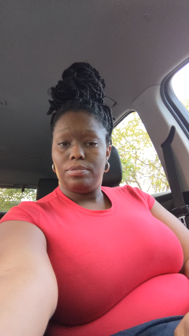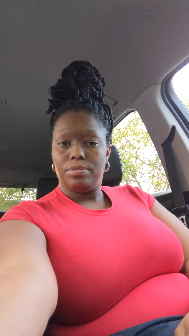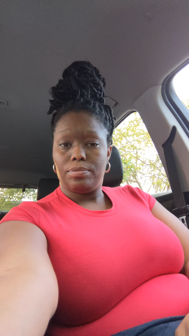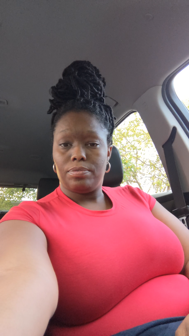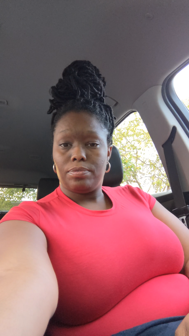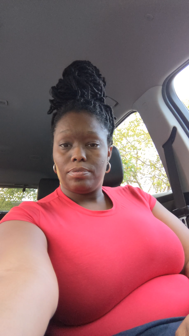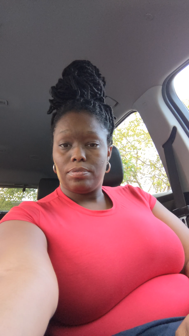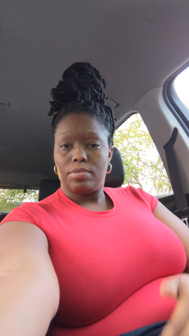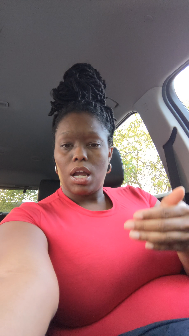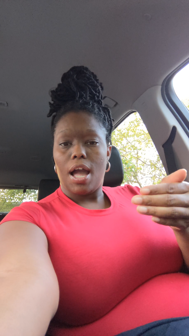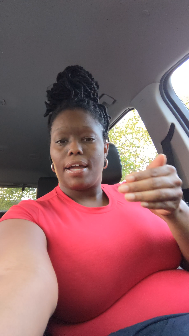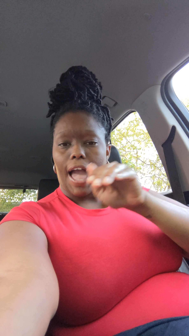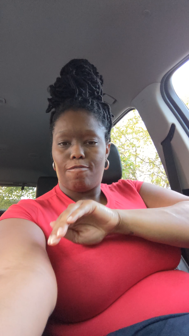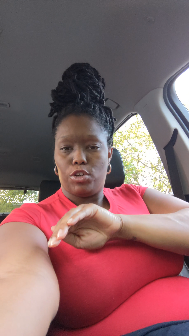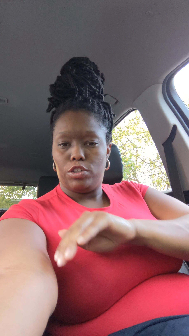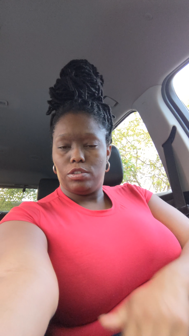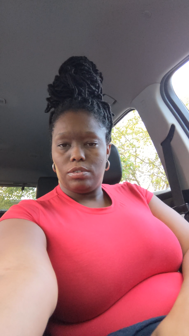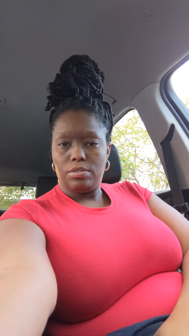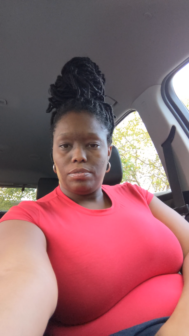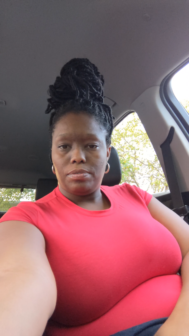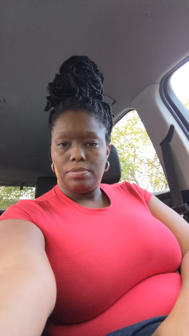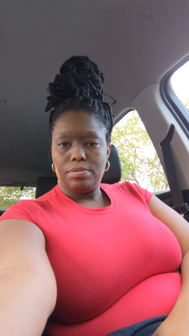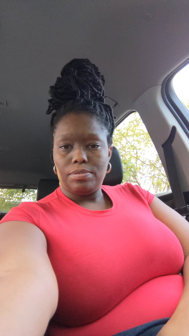cover